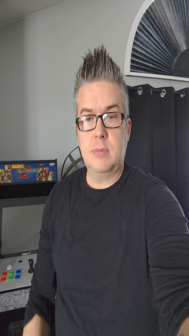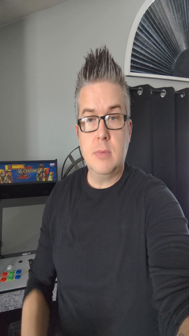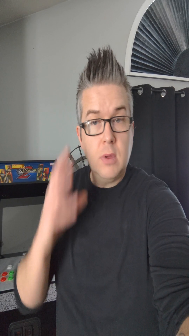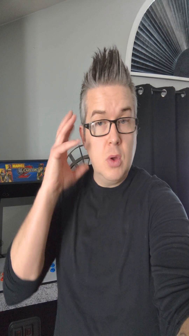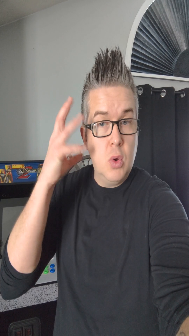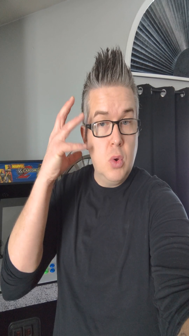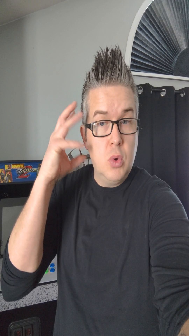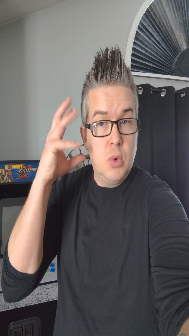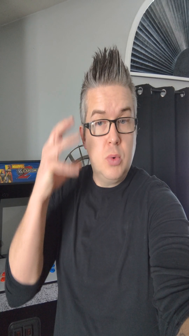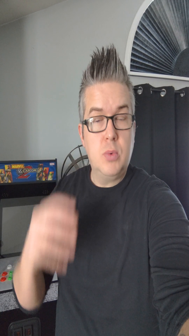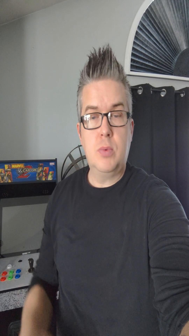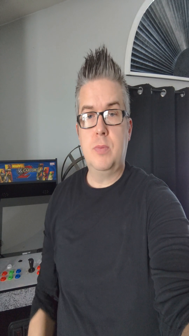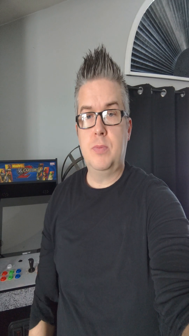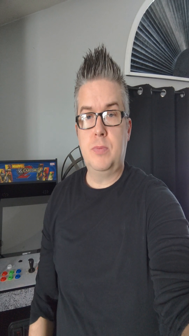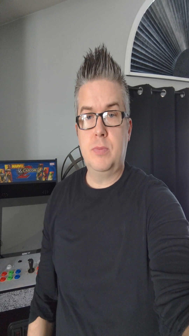radio